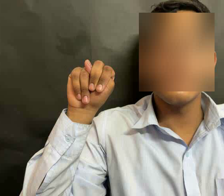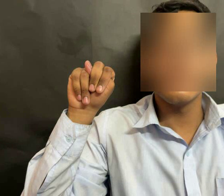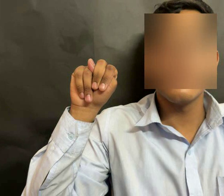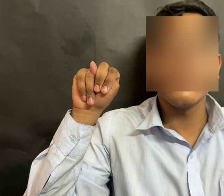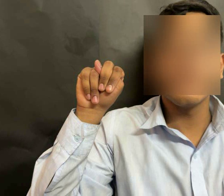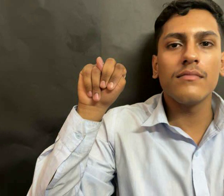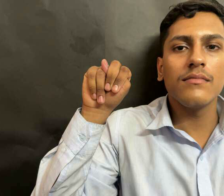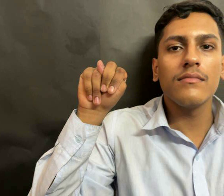N